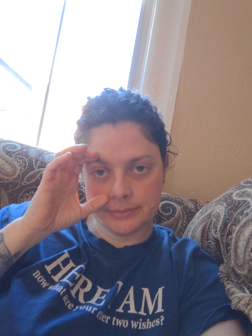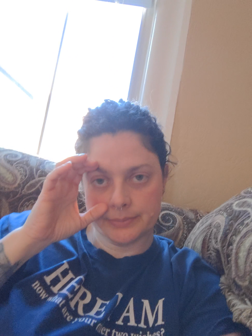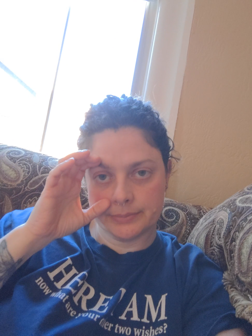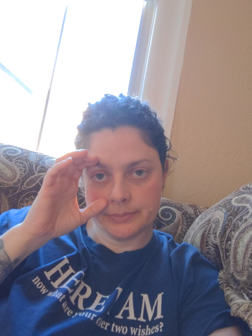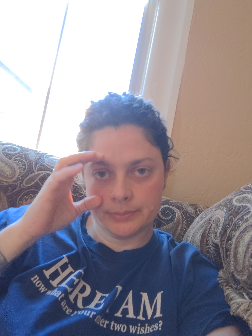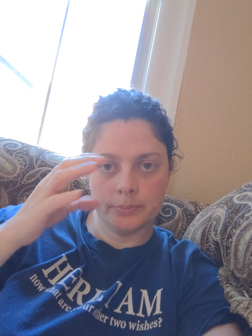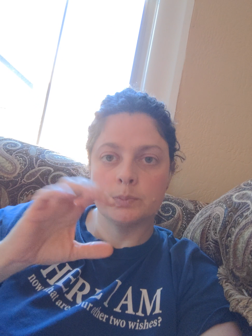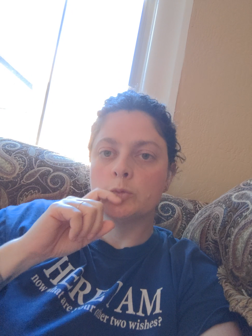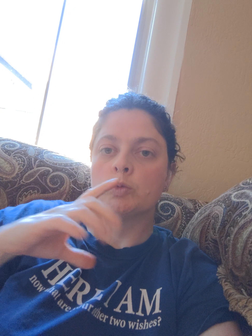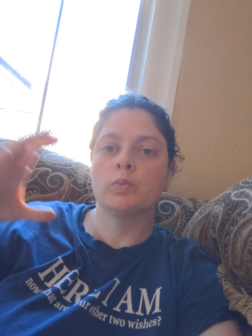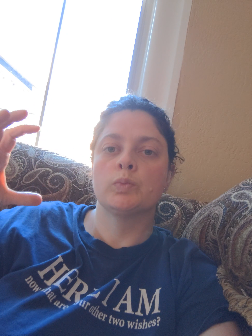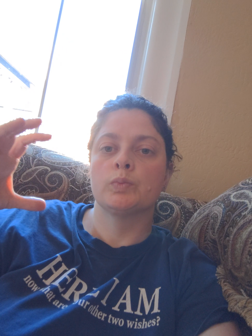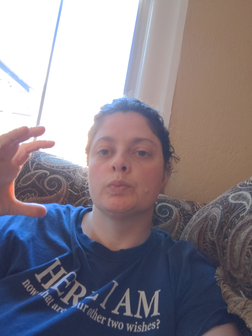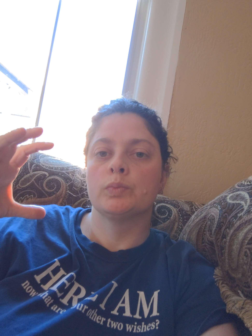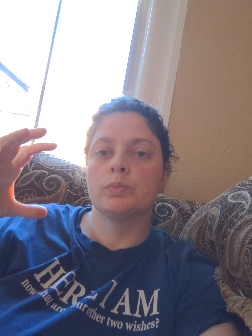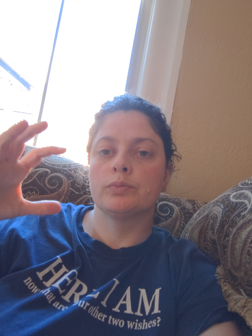balloon